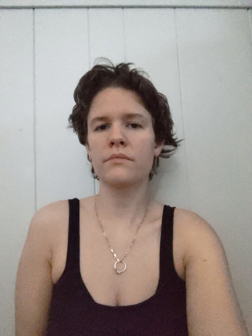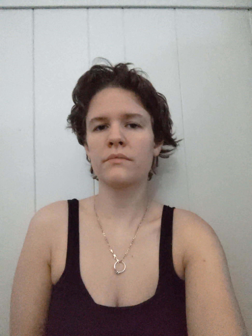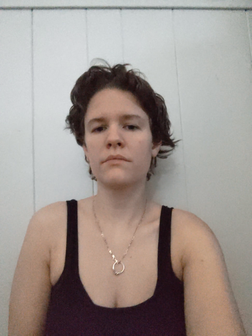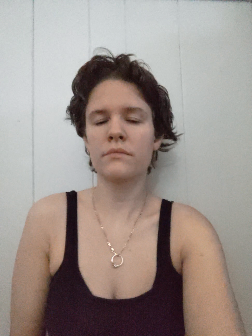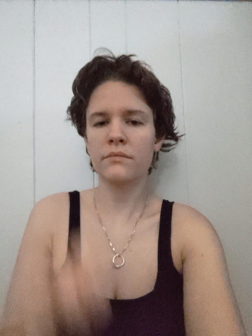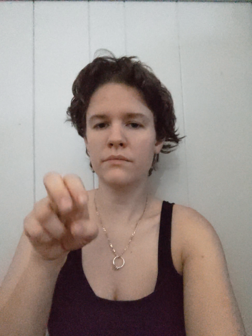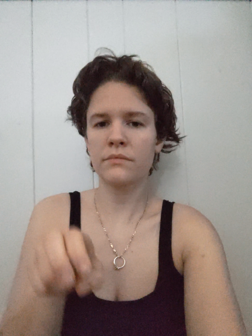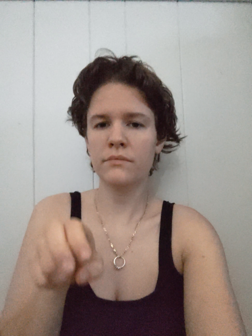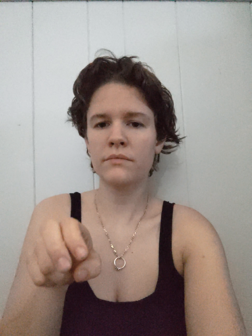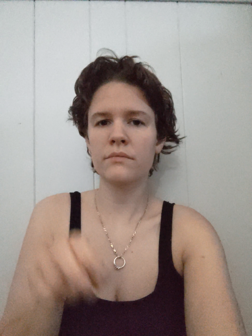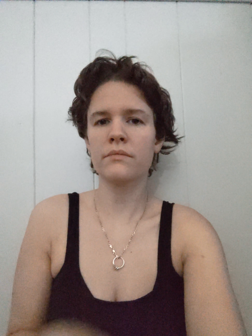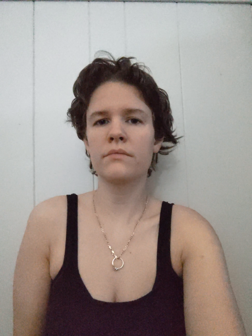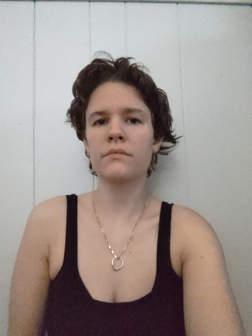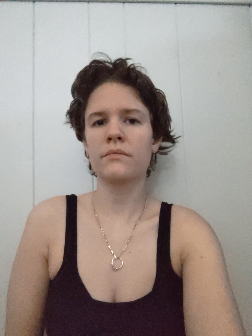chair